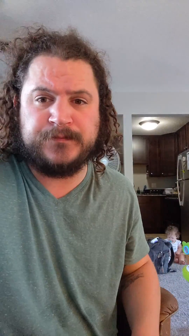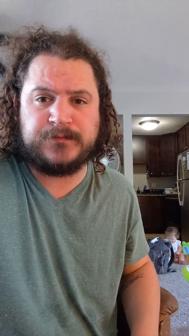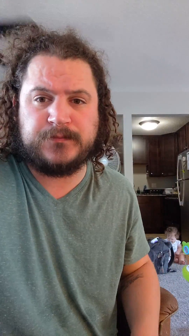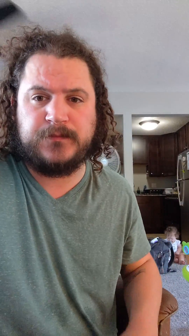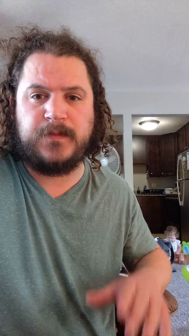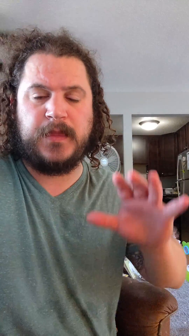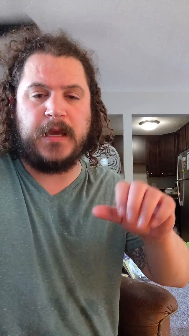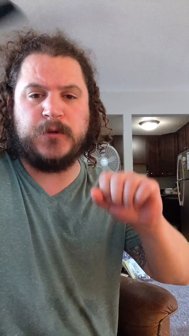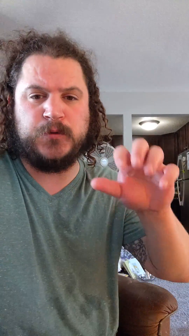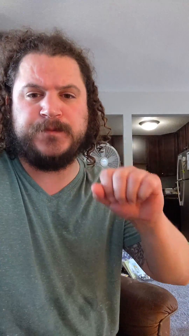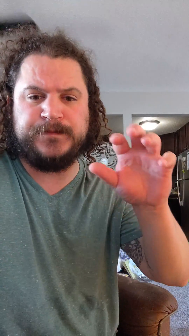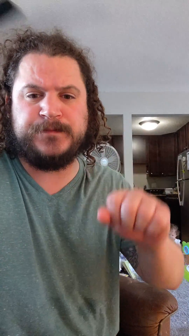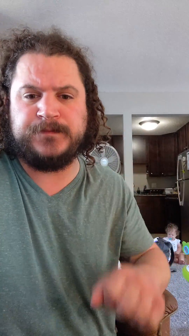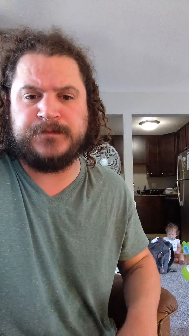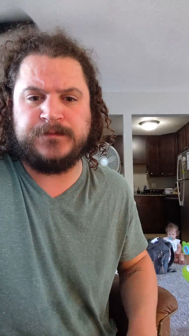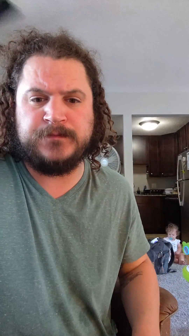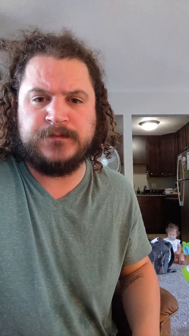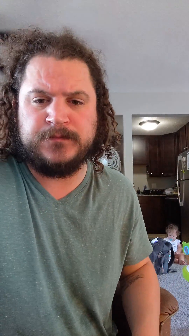ladder